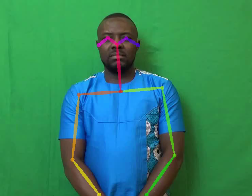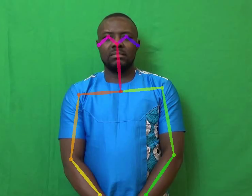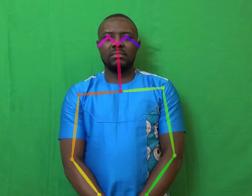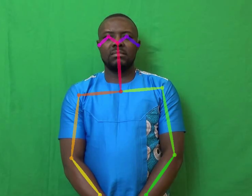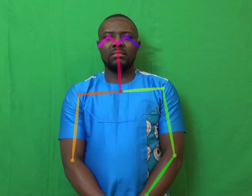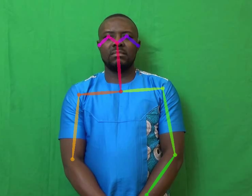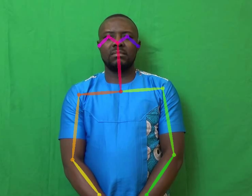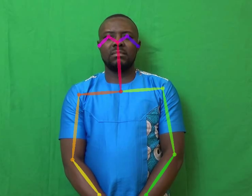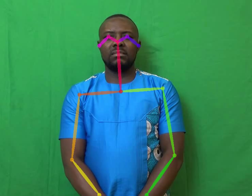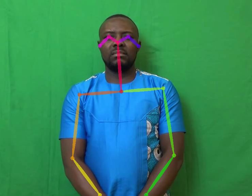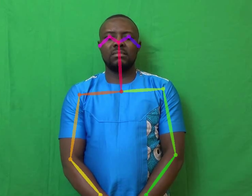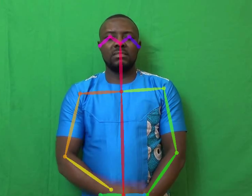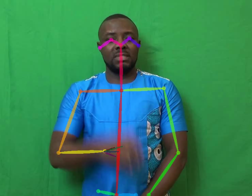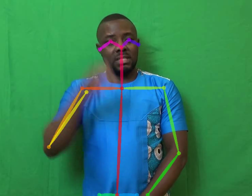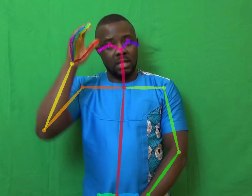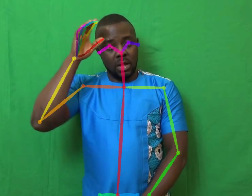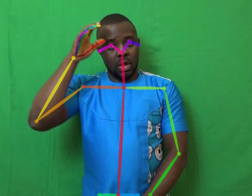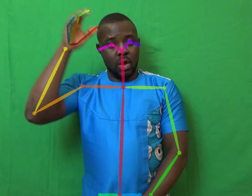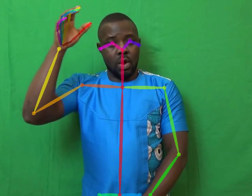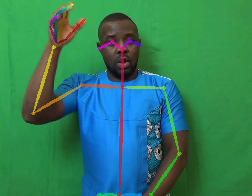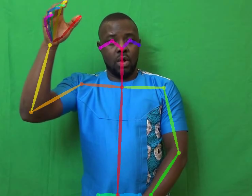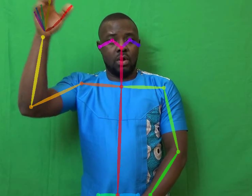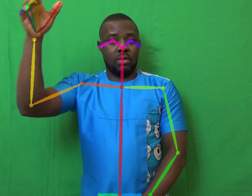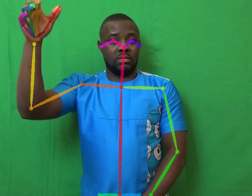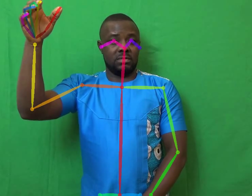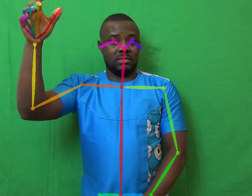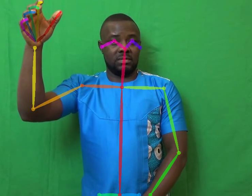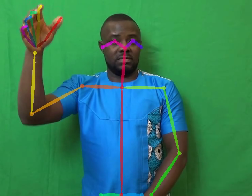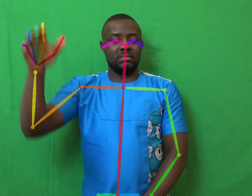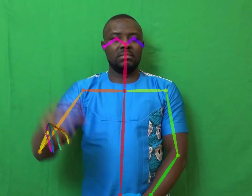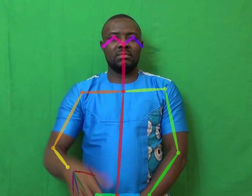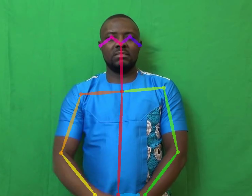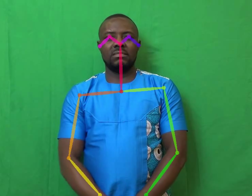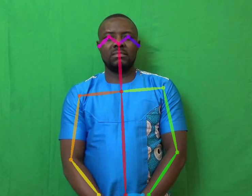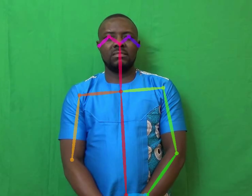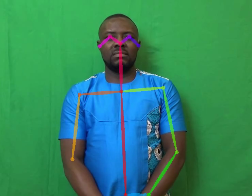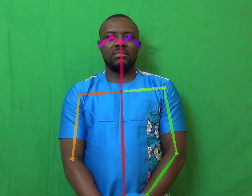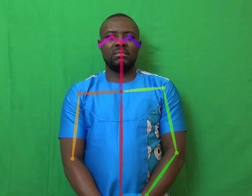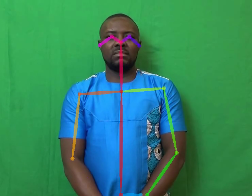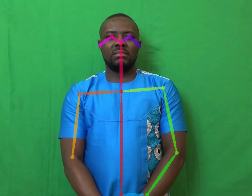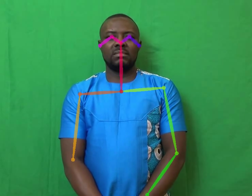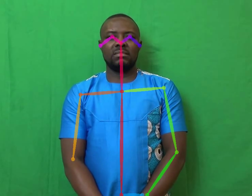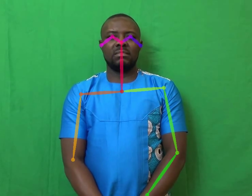concept